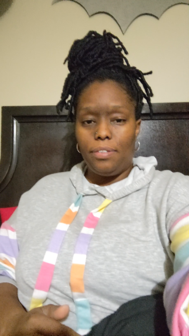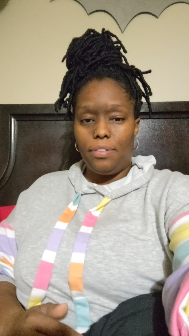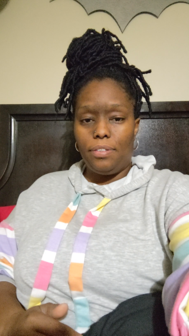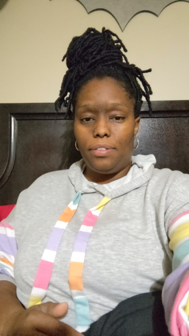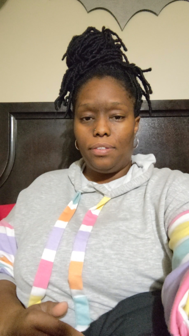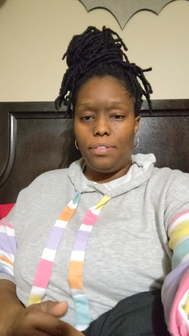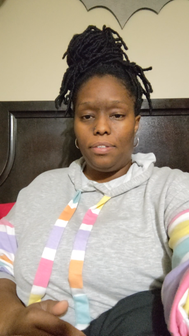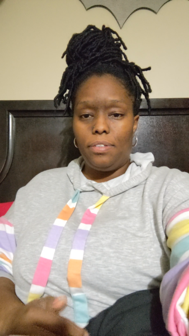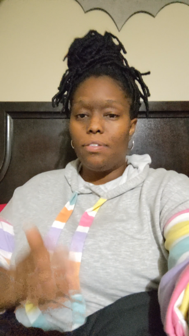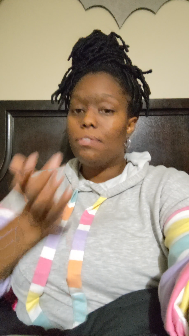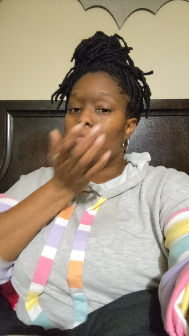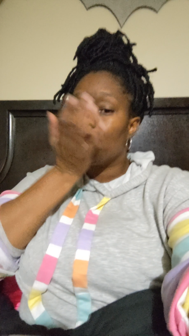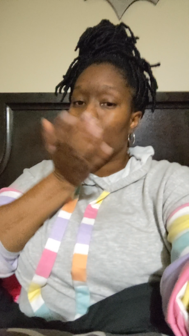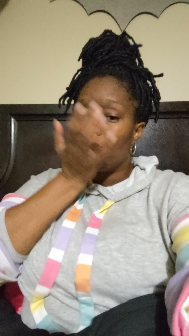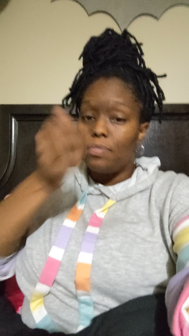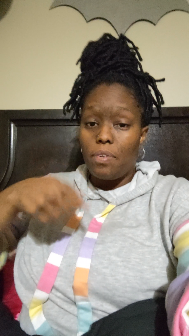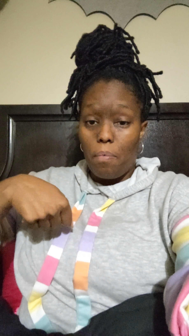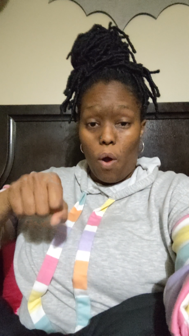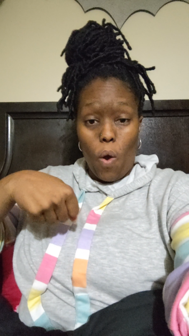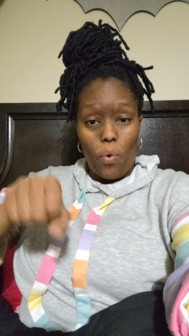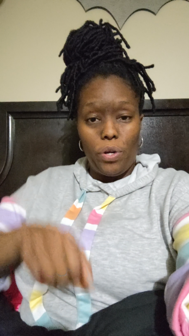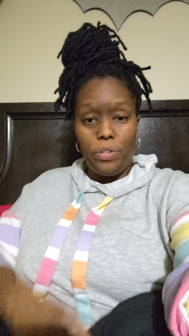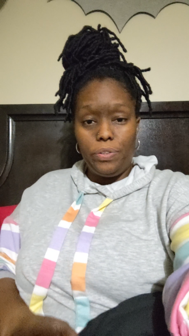lawn mower